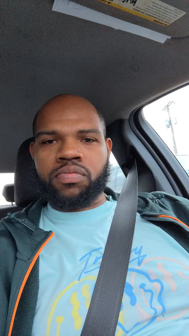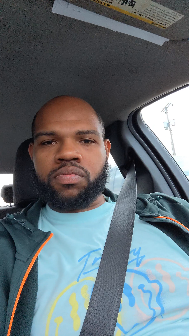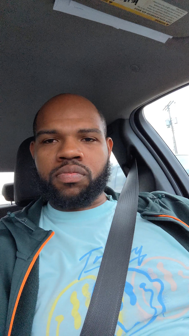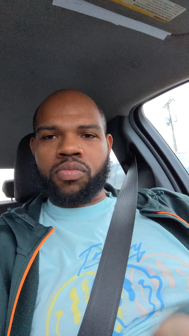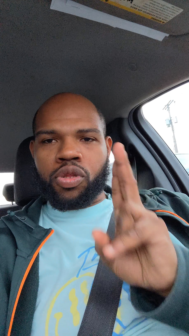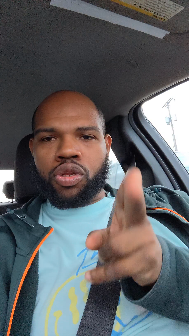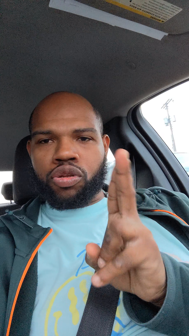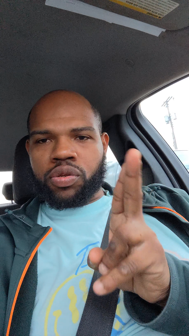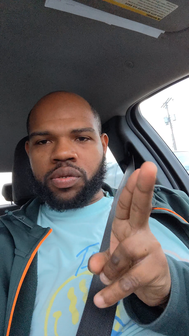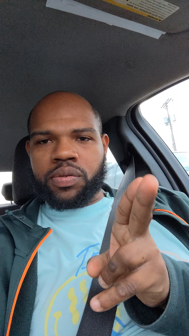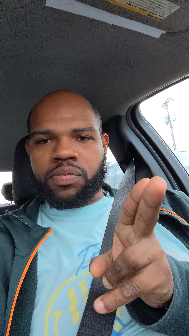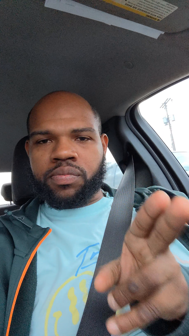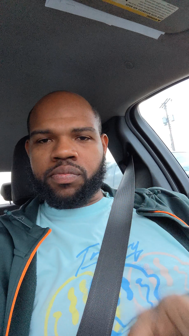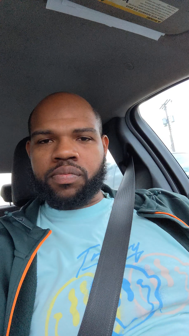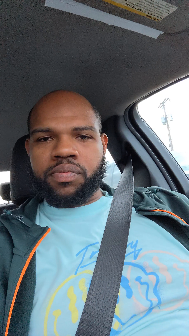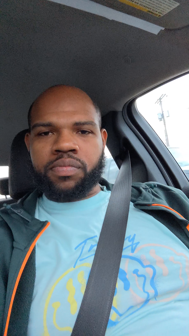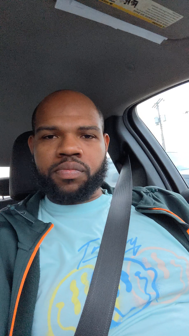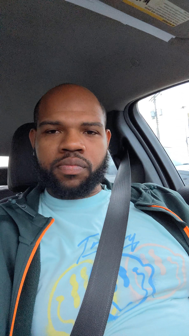hurry